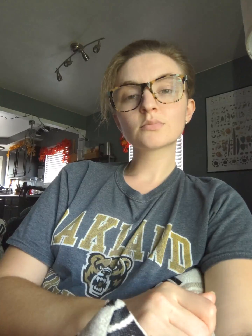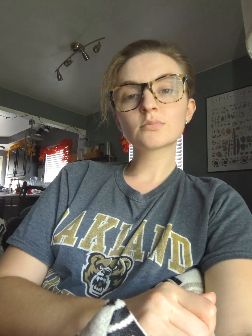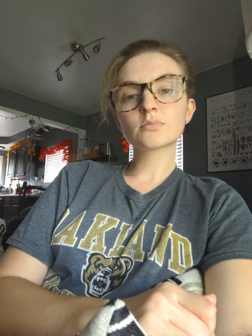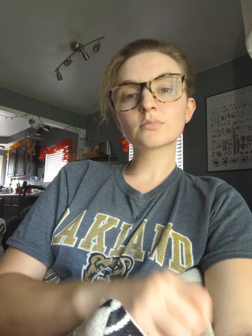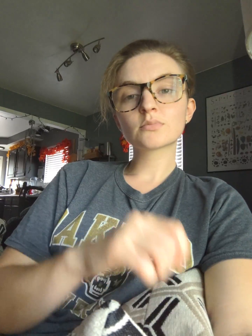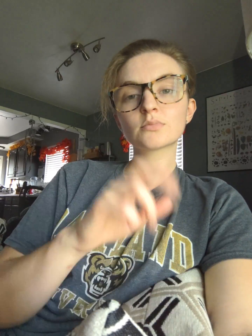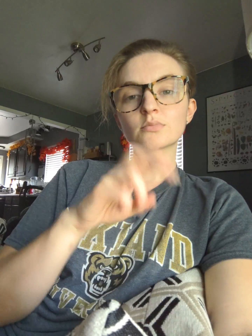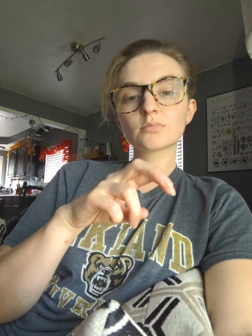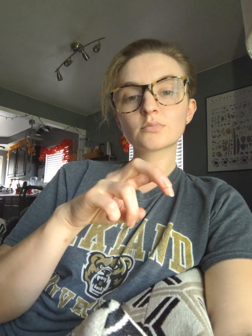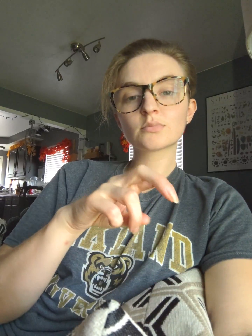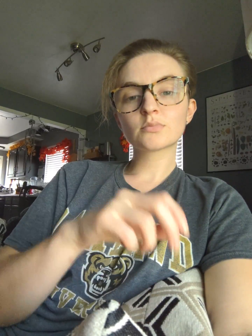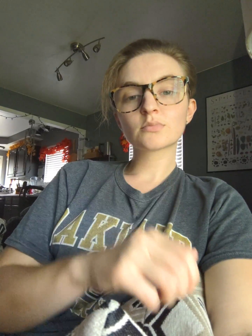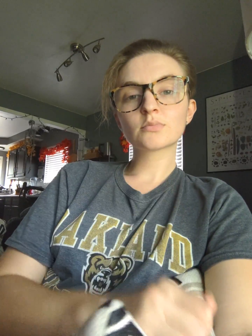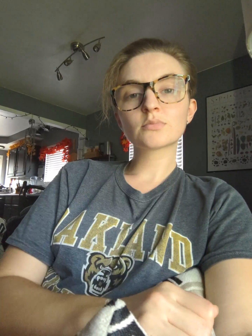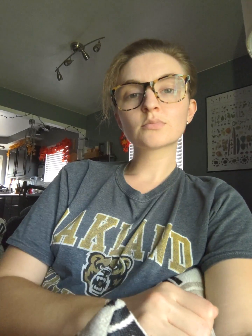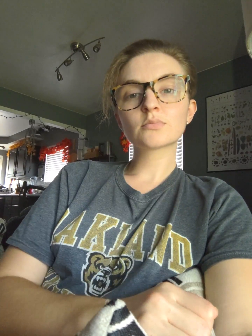potato